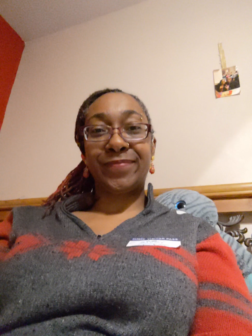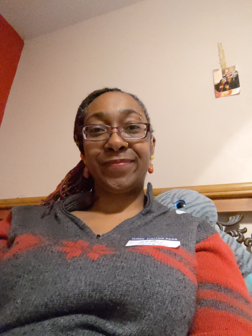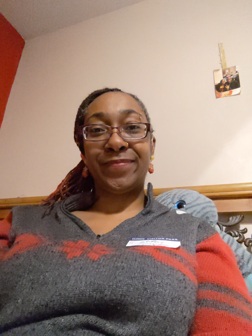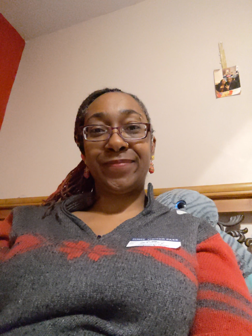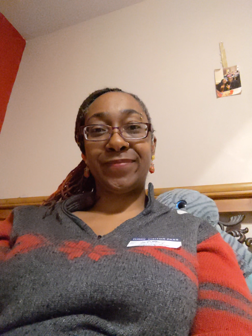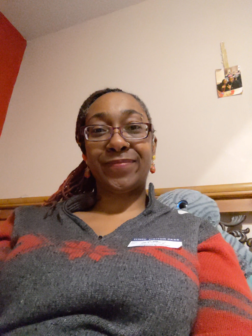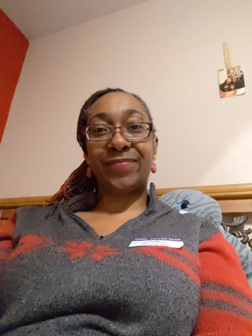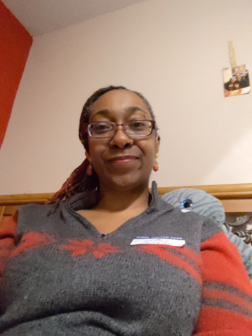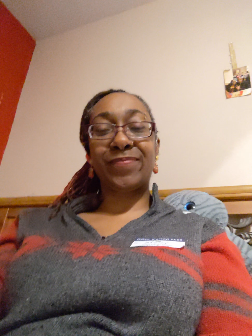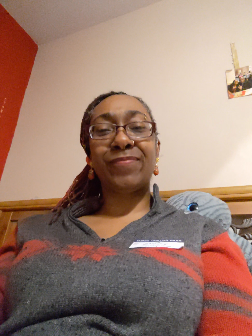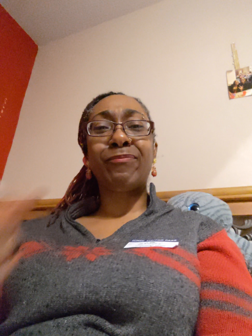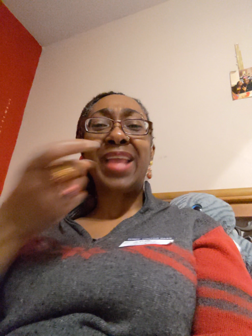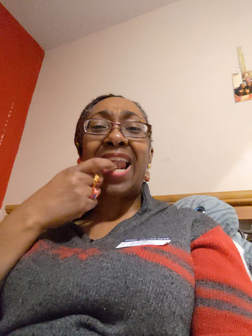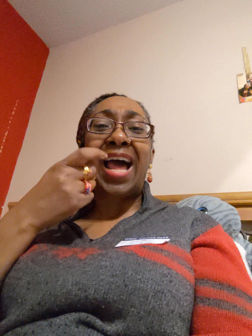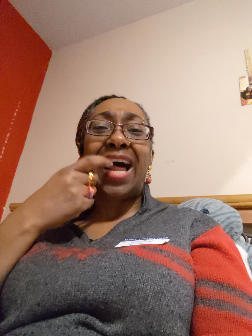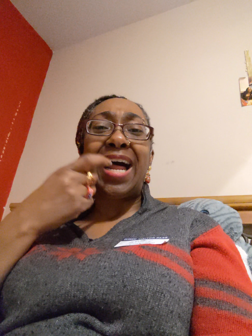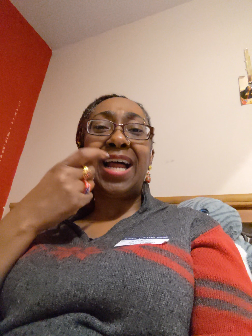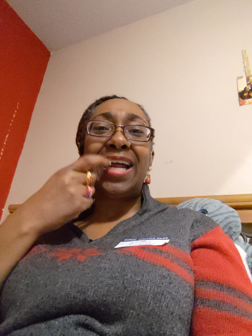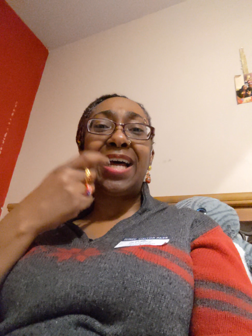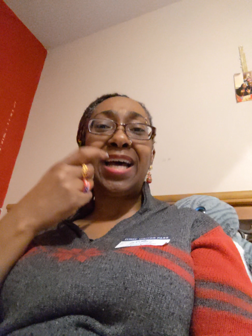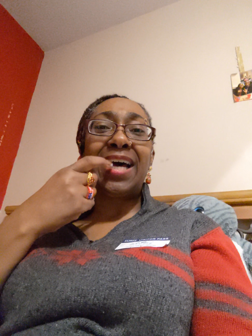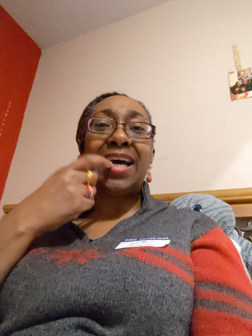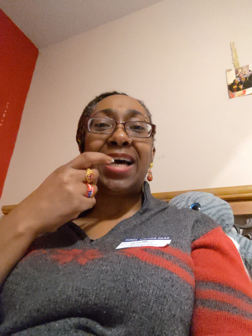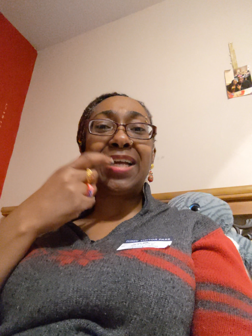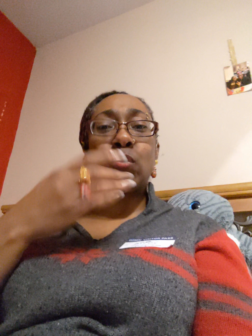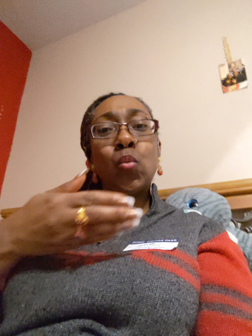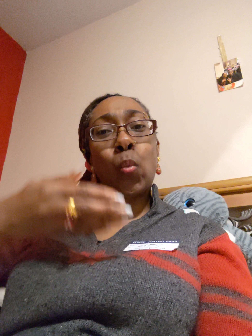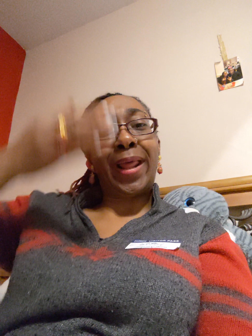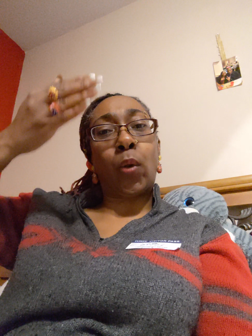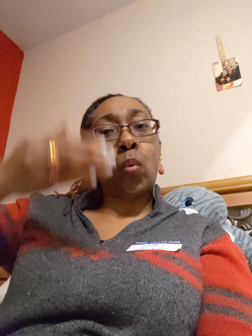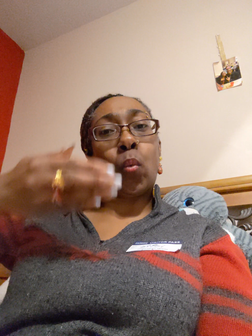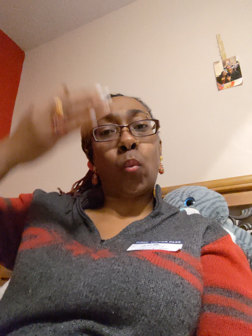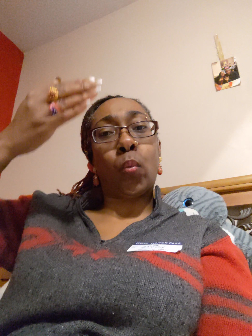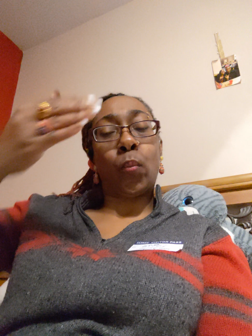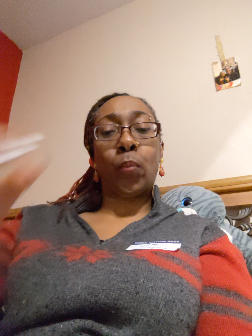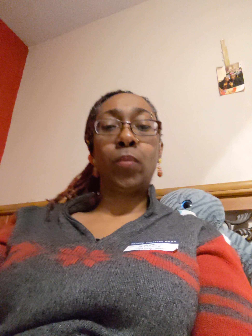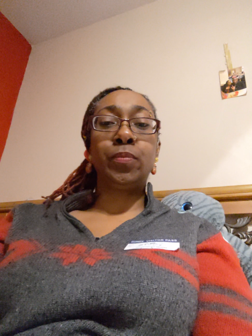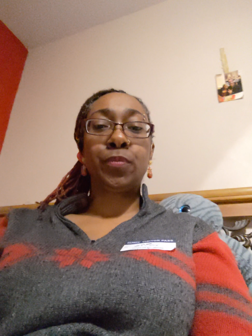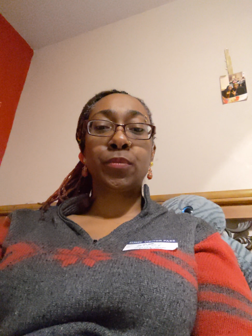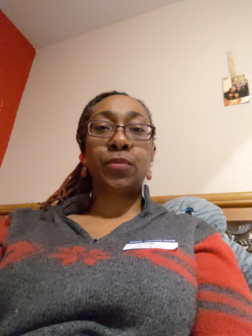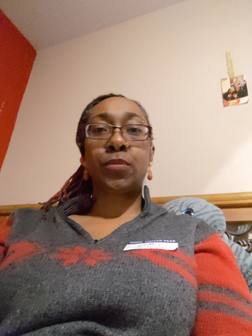window